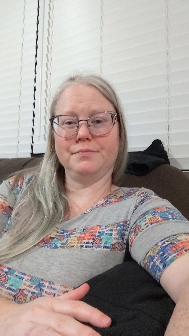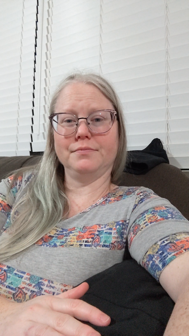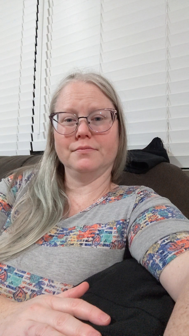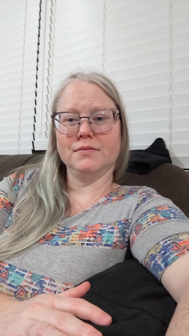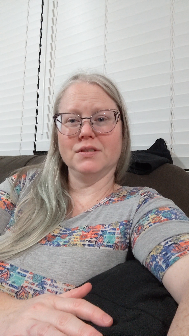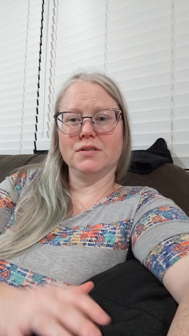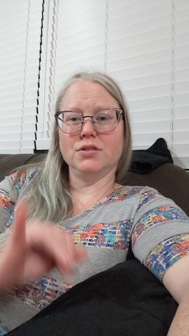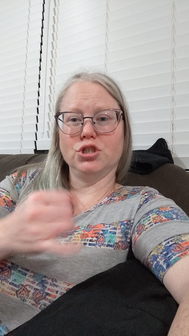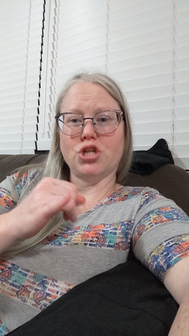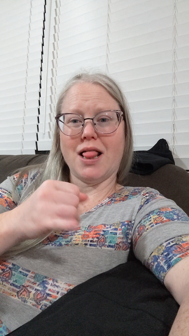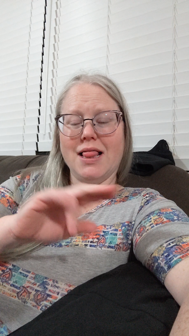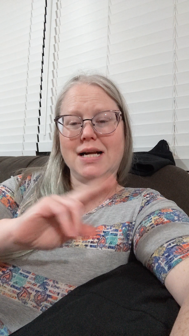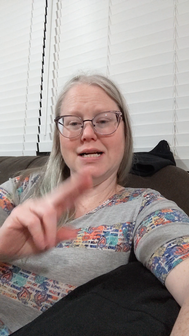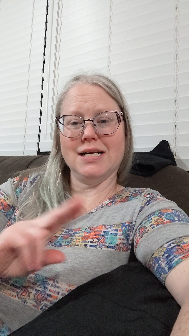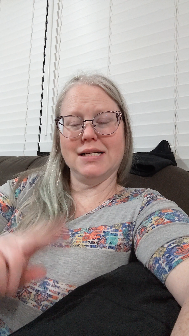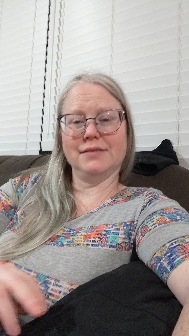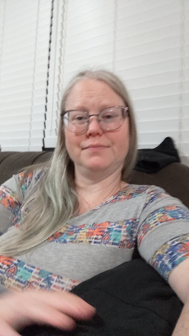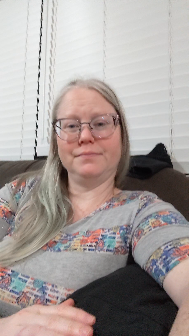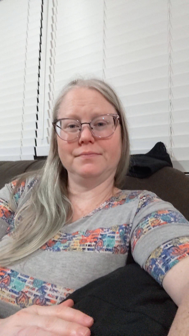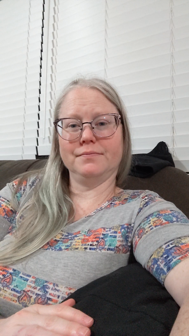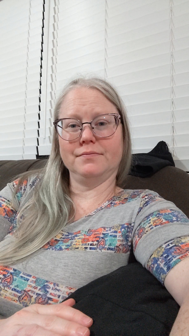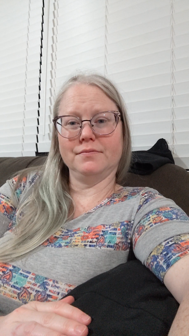jelly